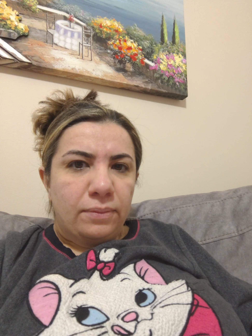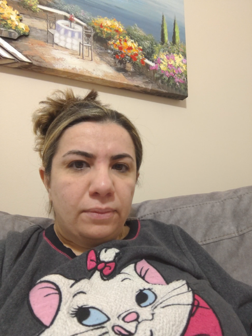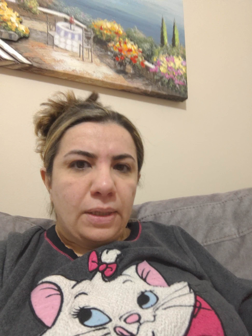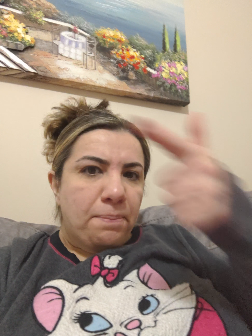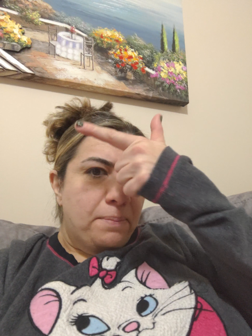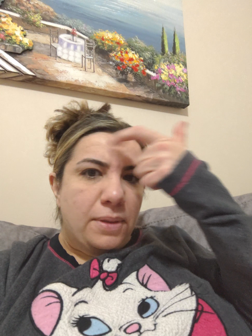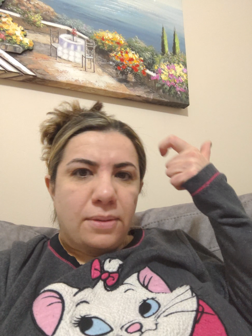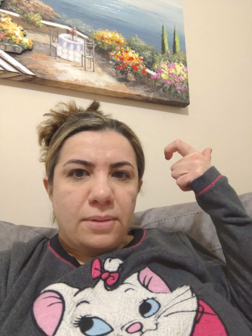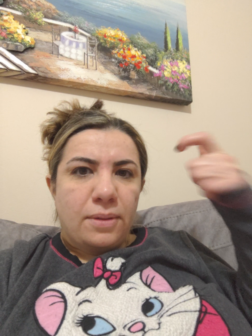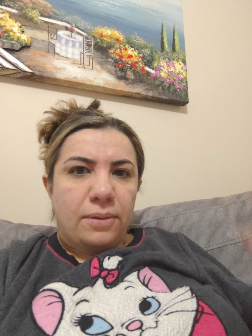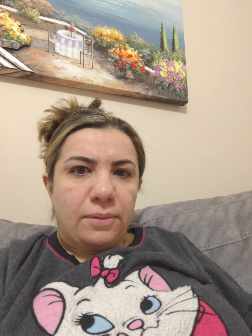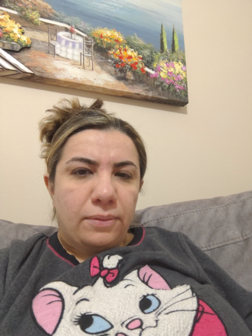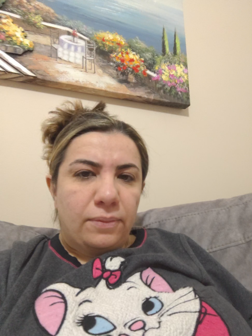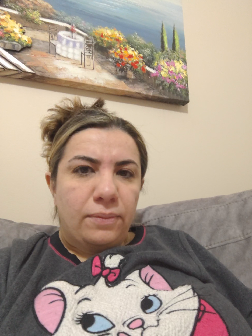because